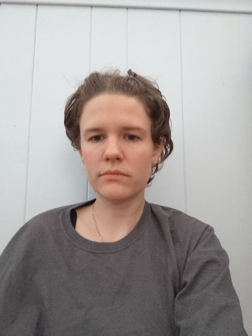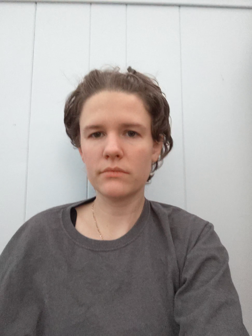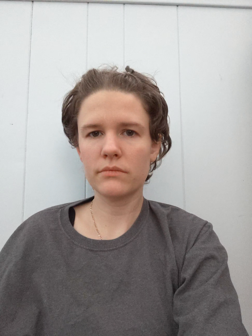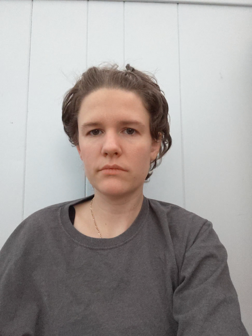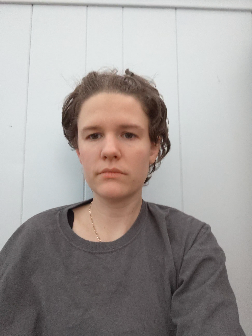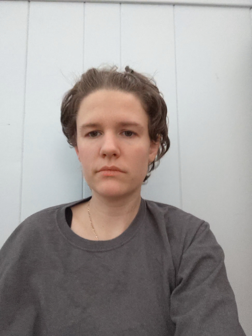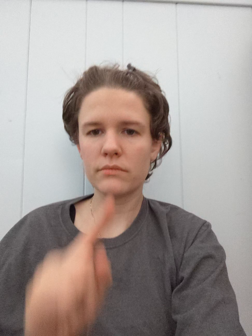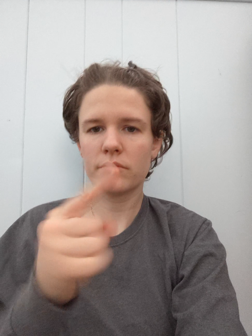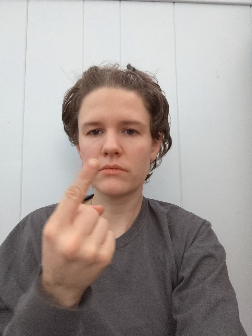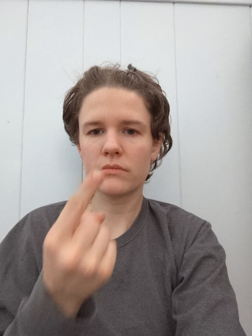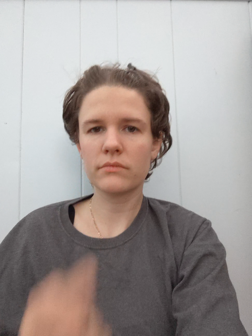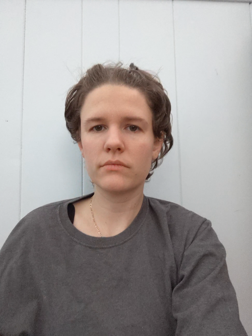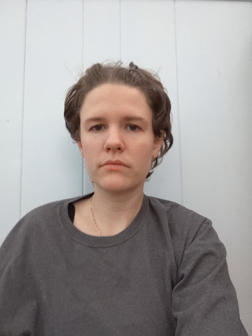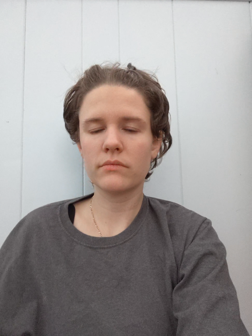first